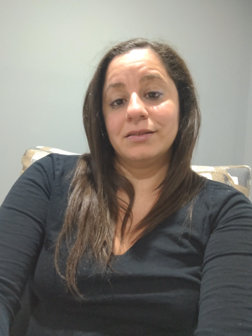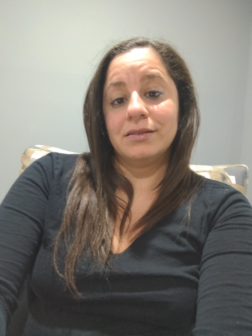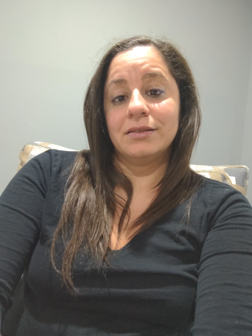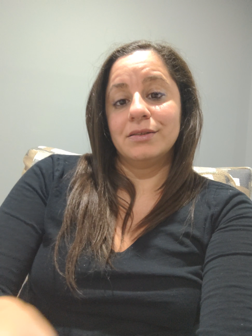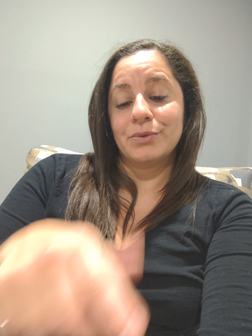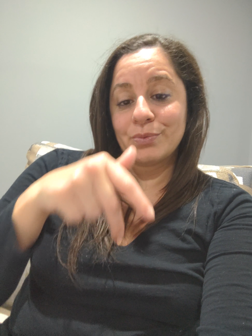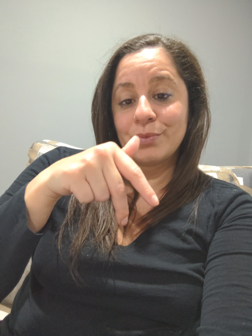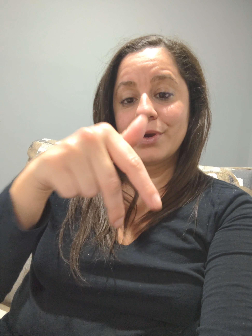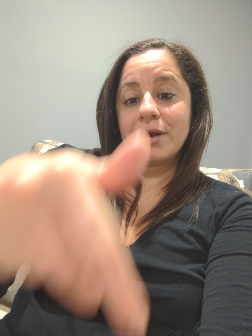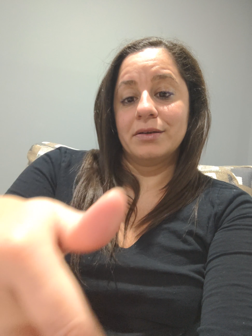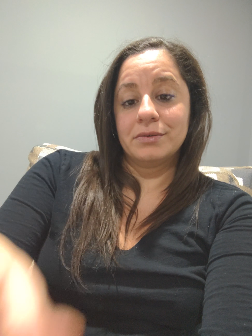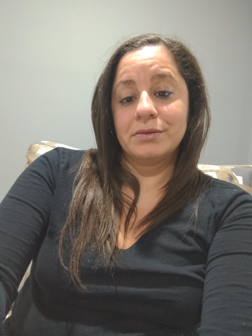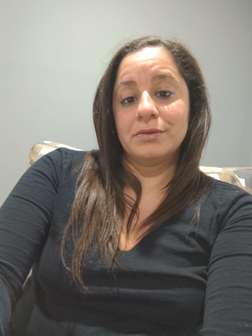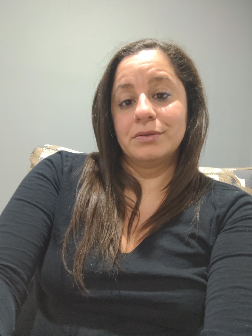ride